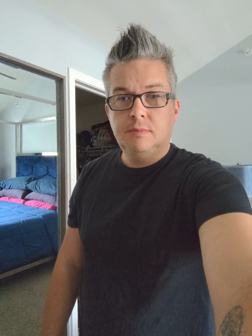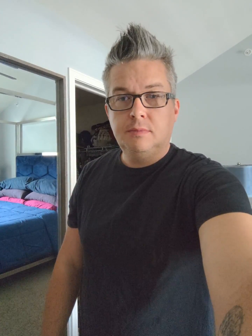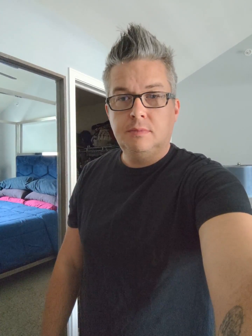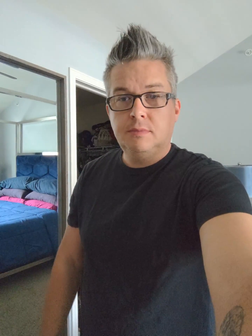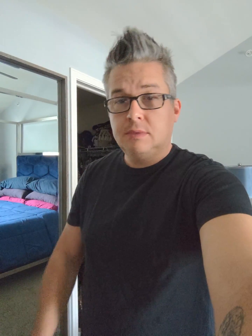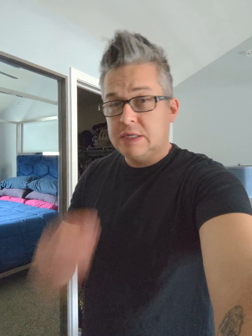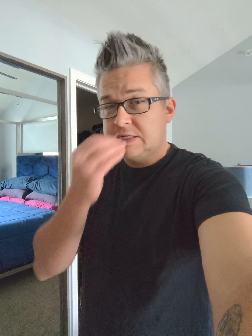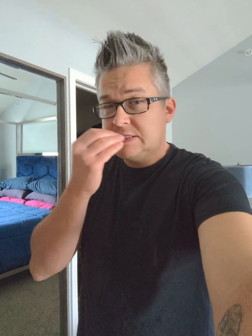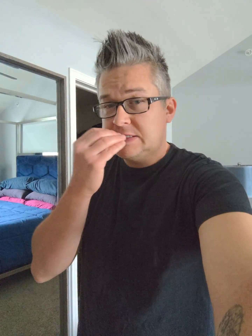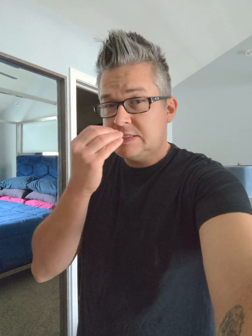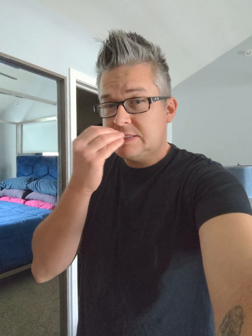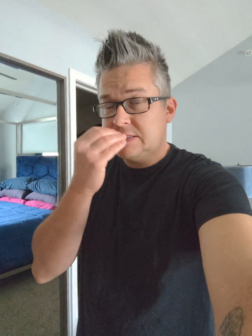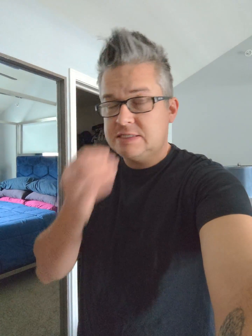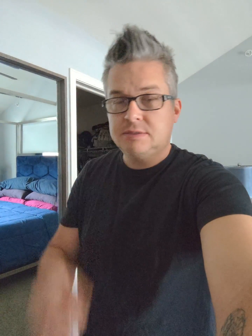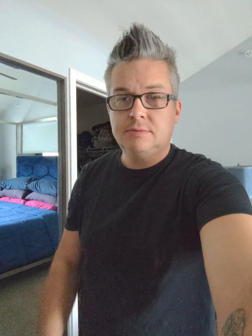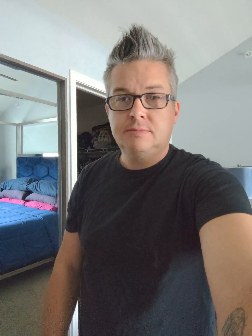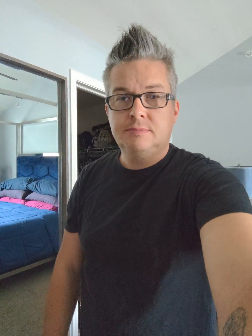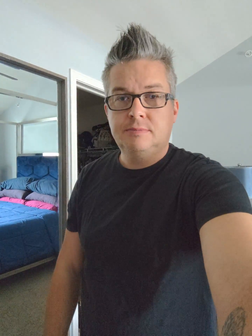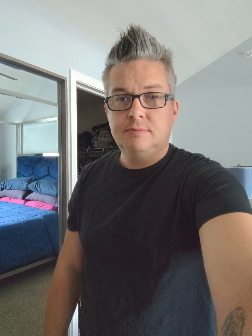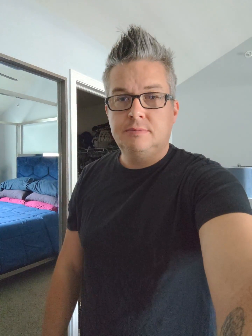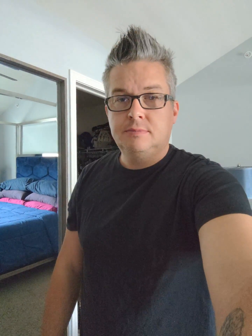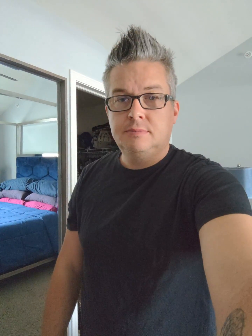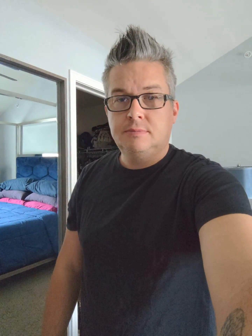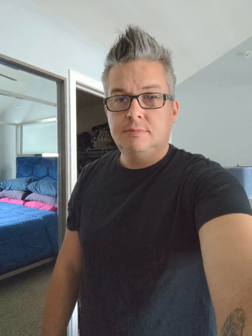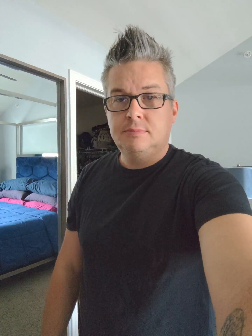eat